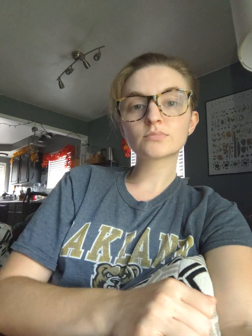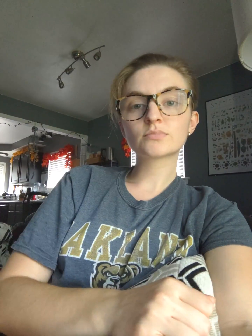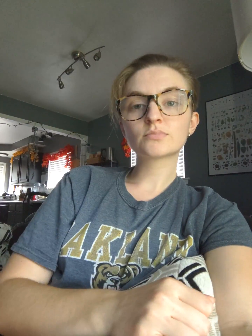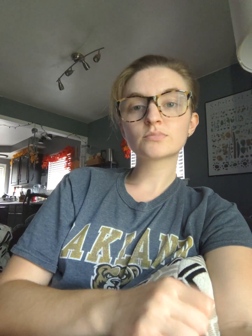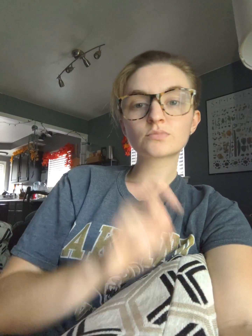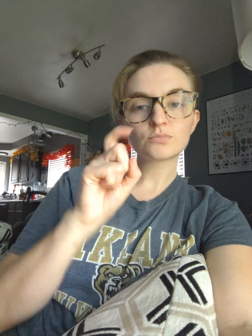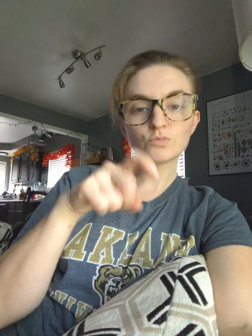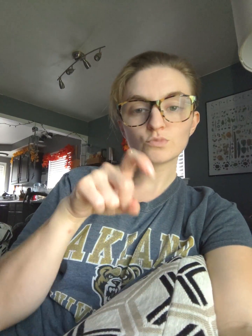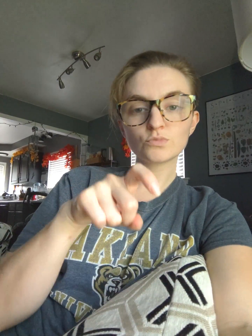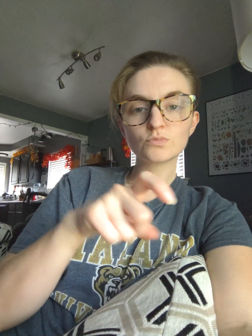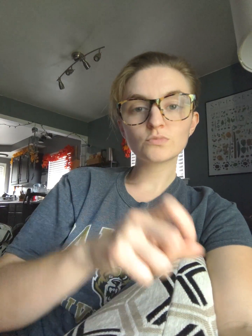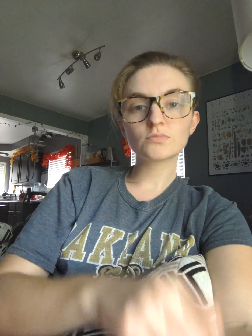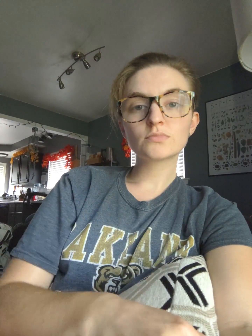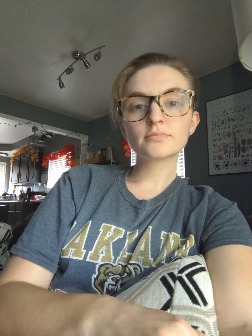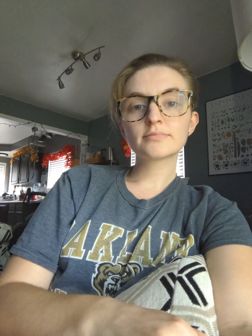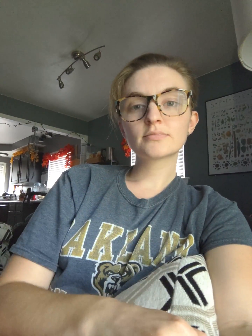should